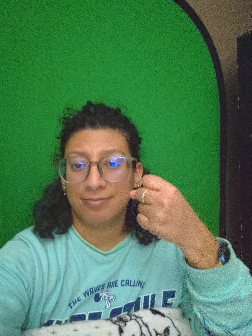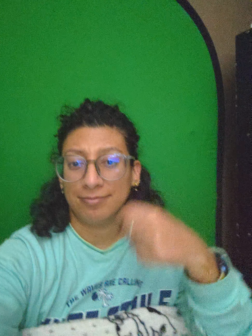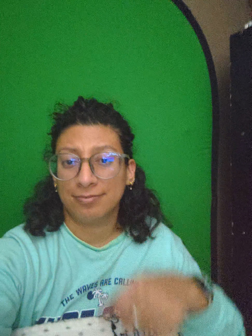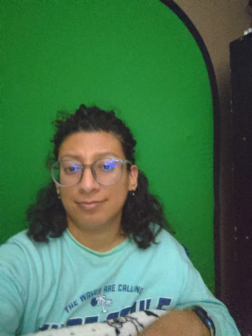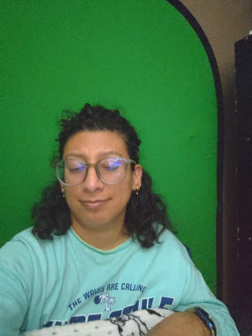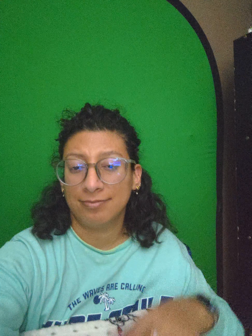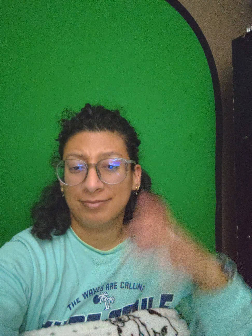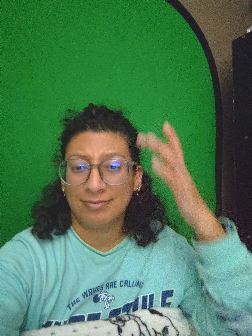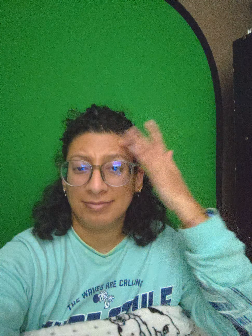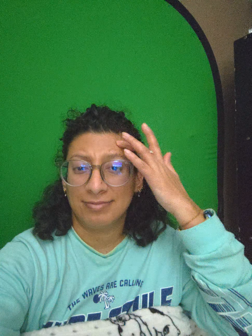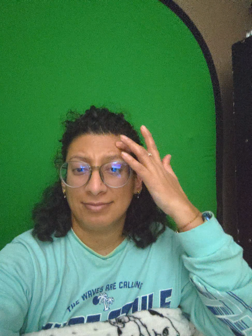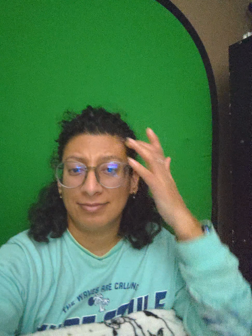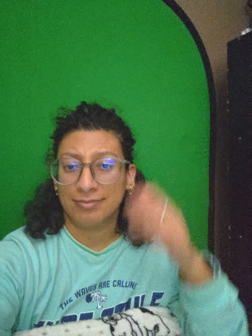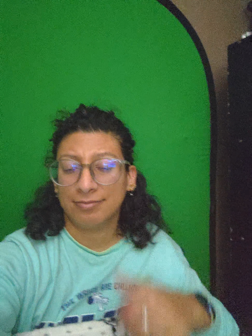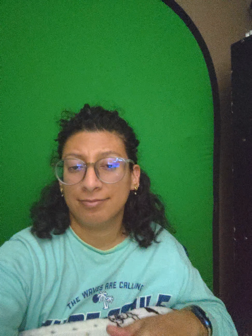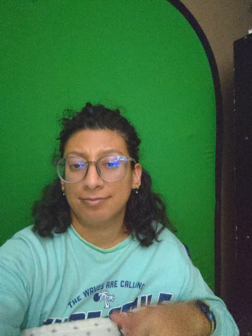sick